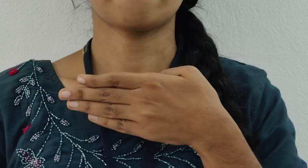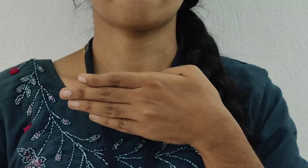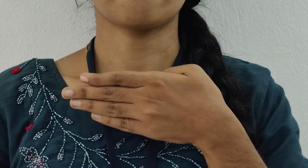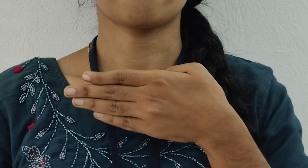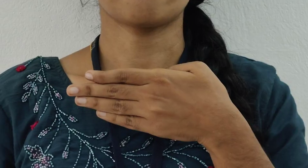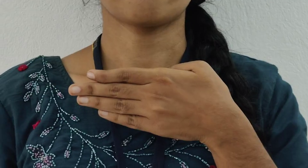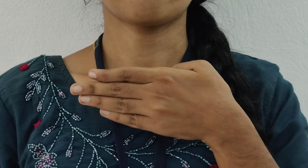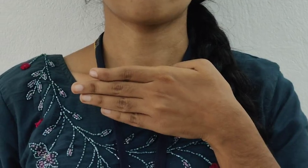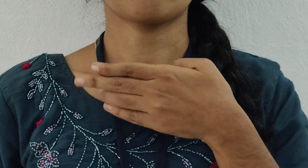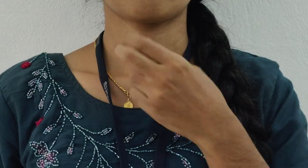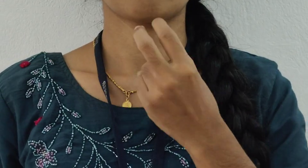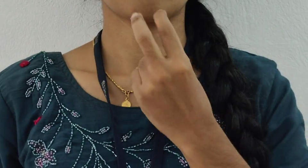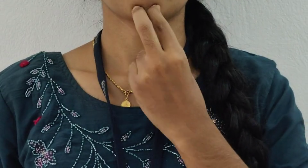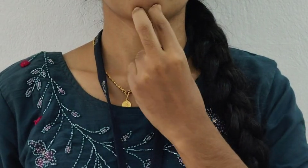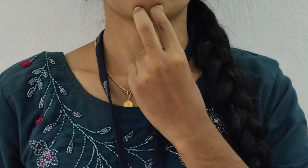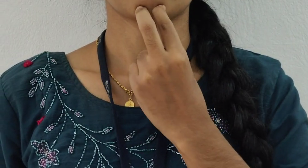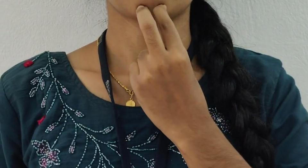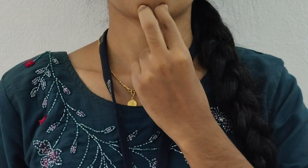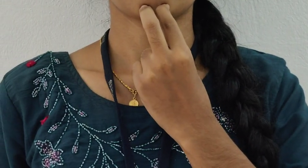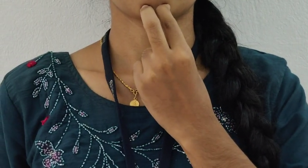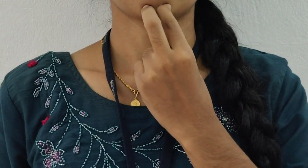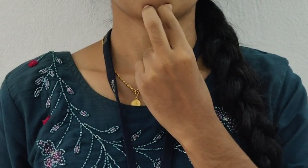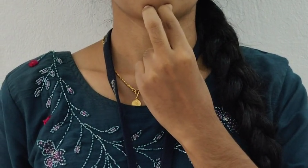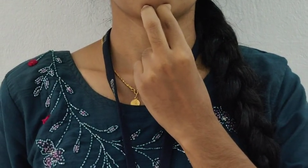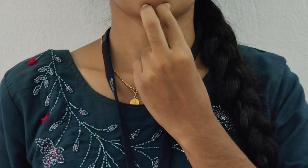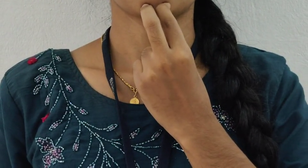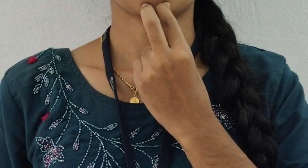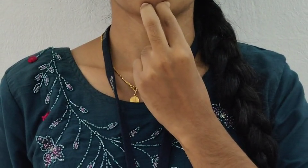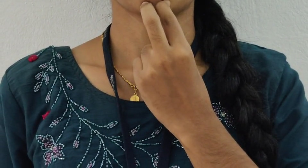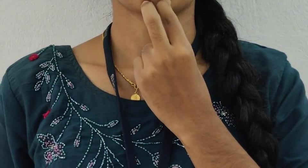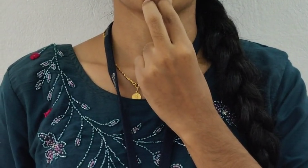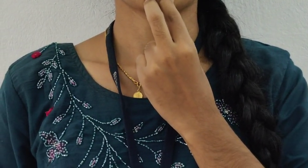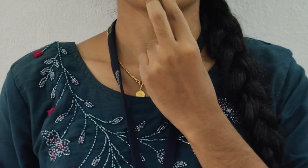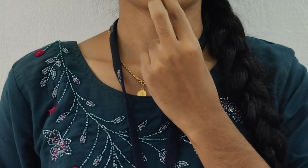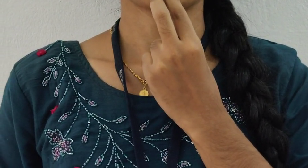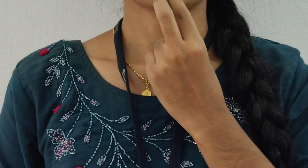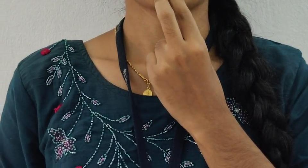അഃ